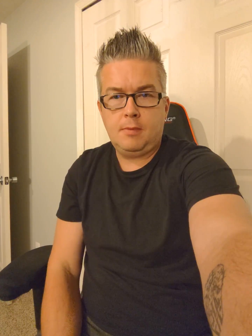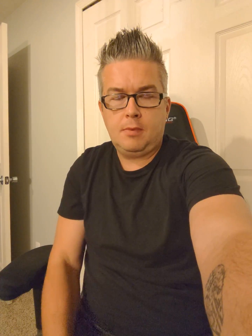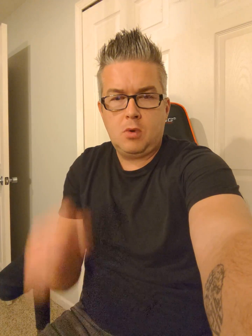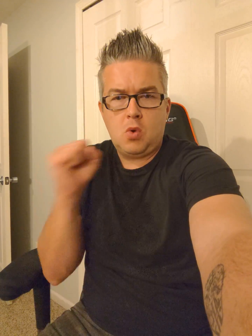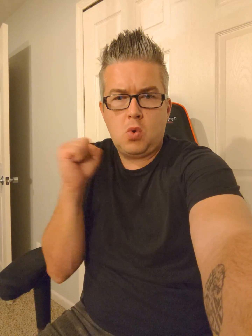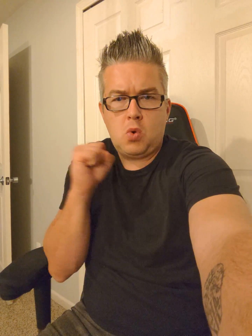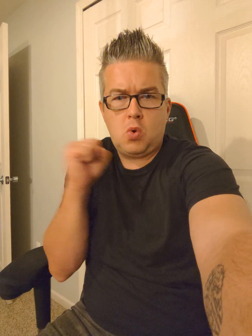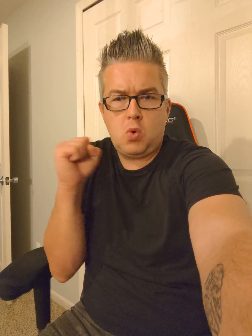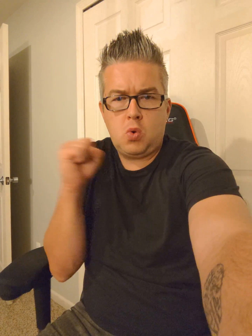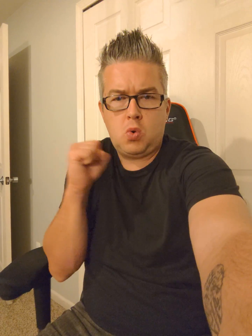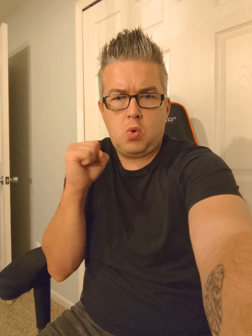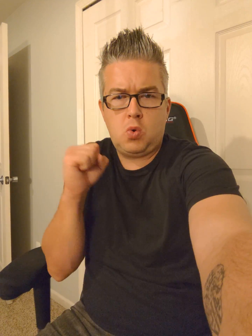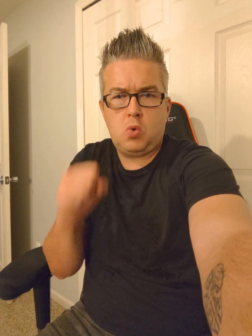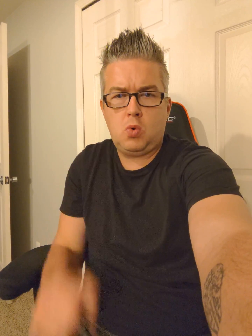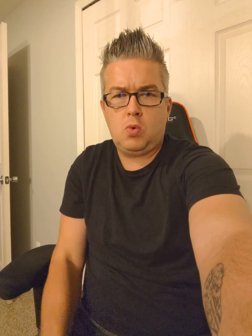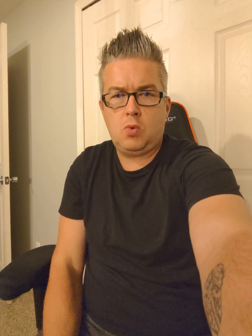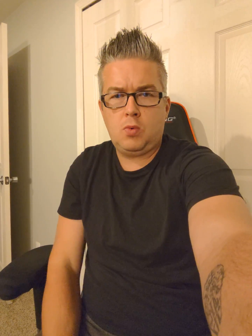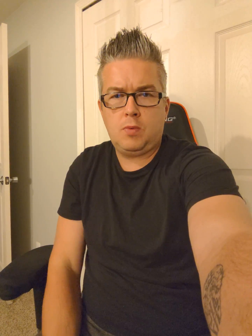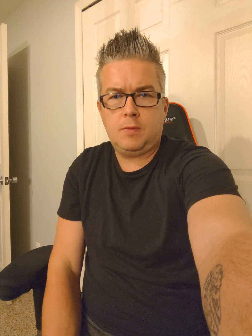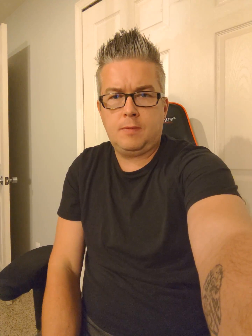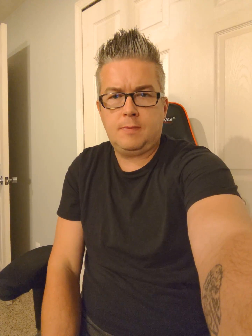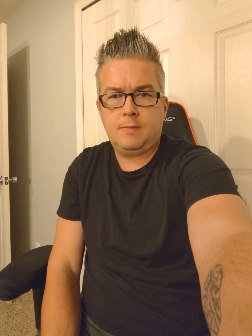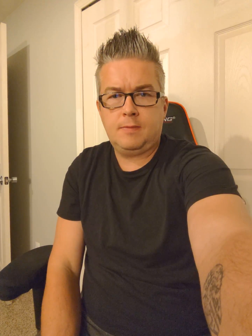cold